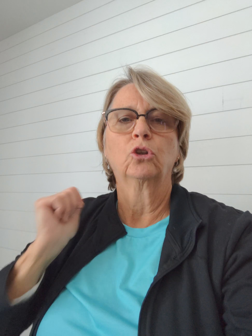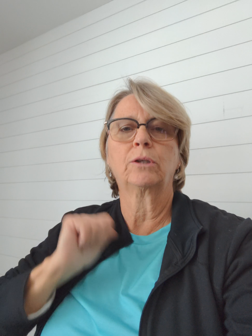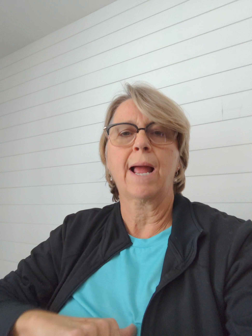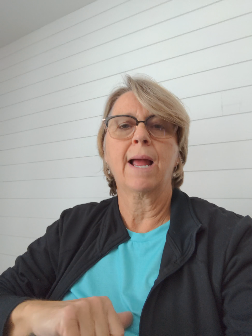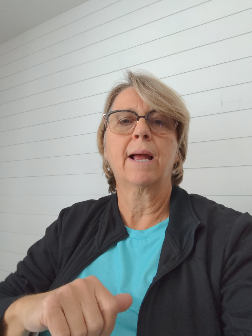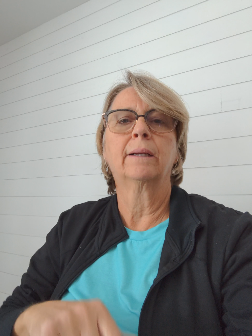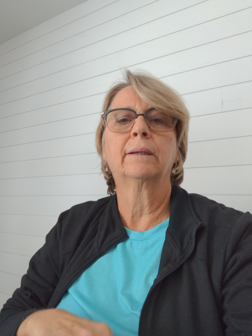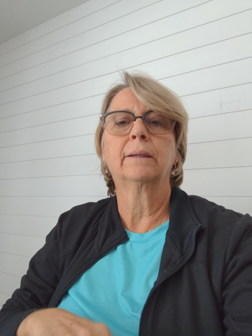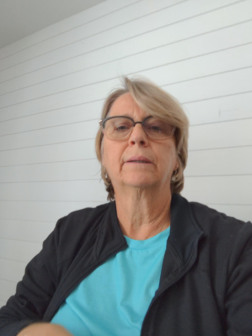jacket